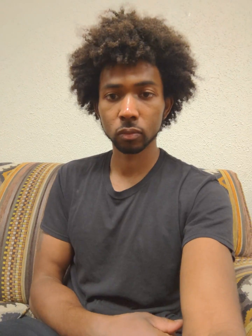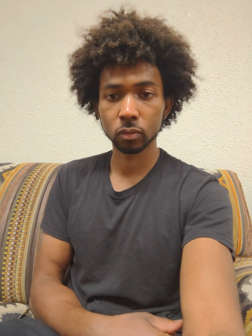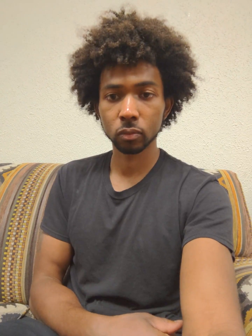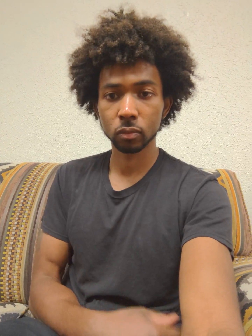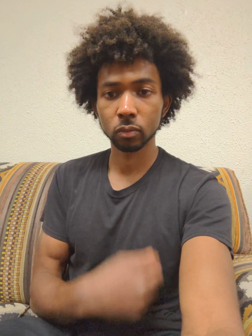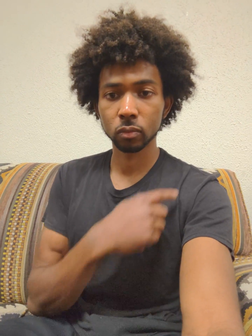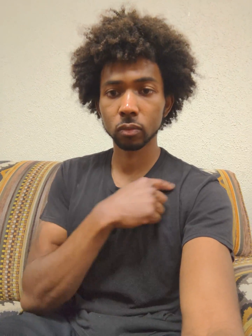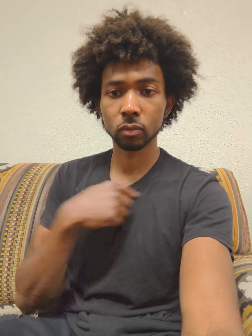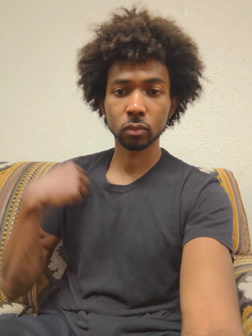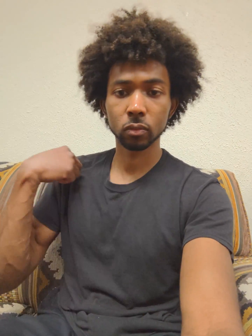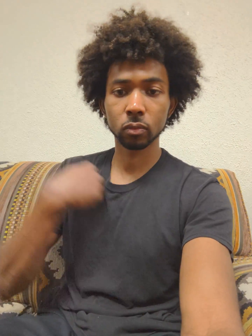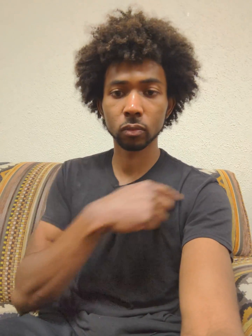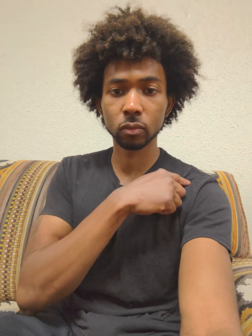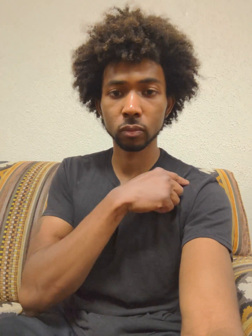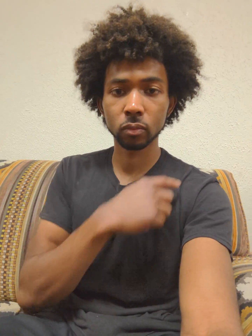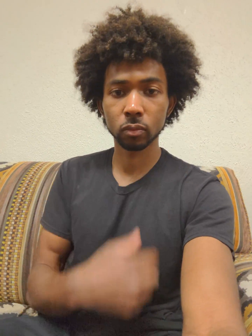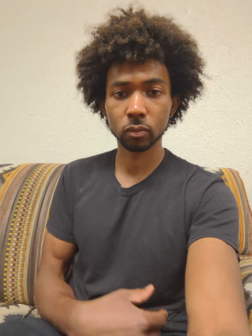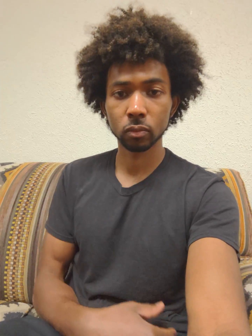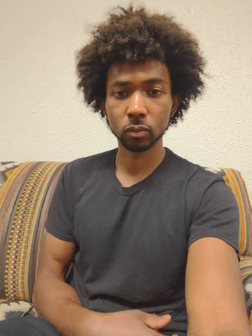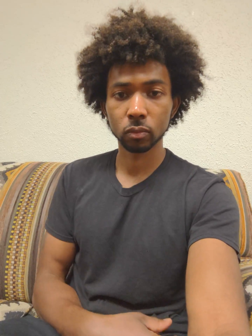bib